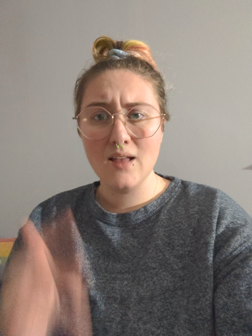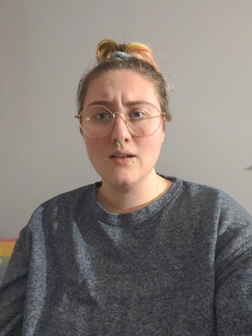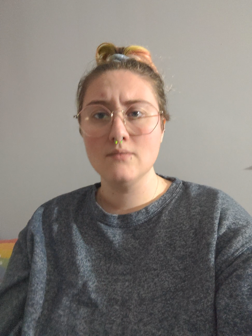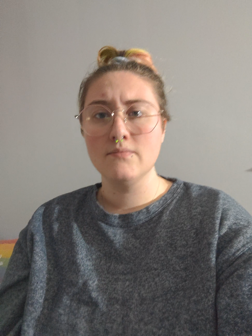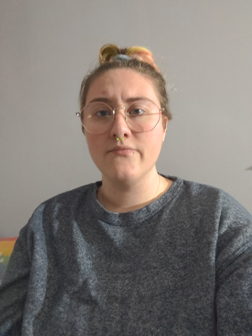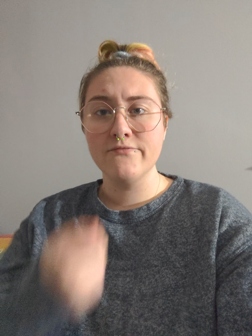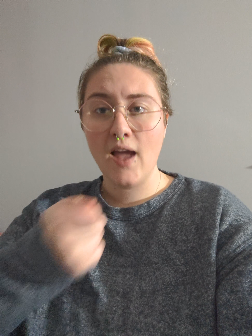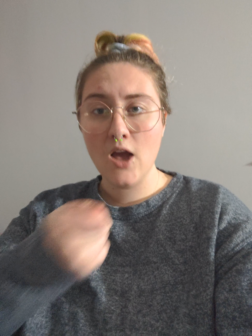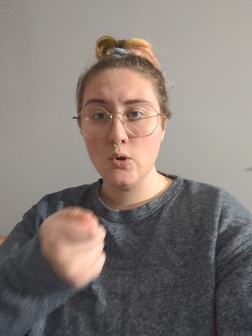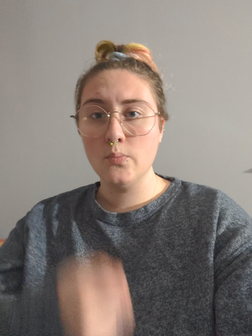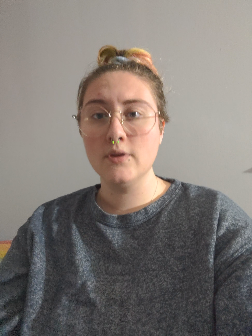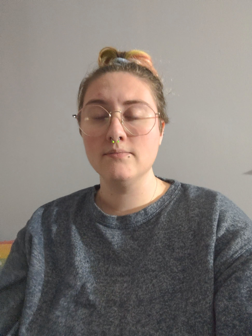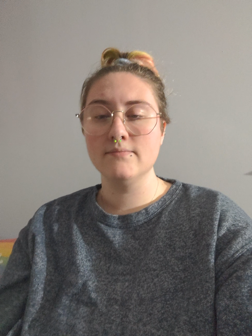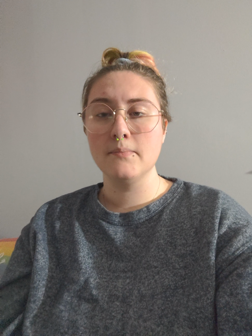vacuum